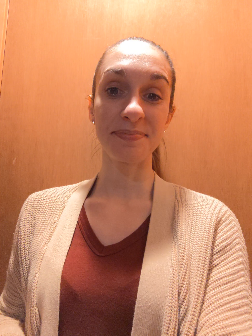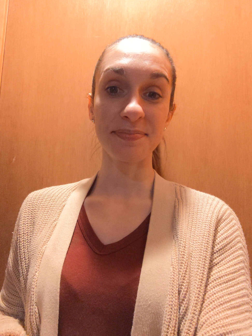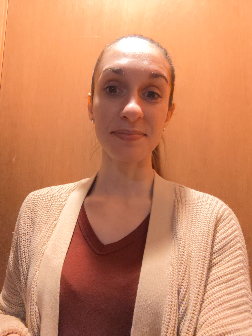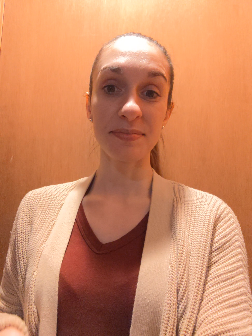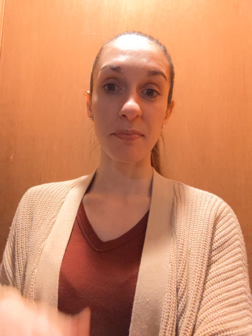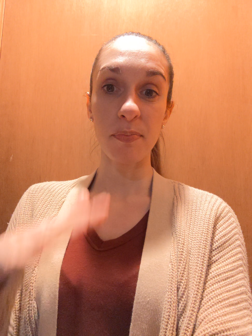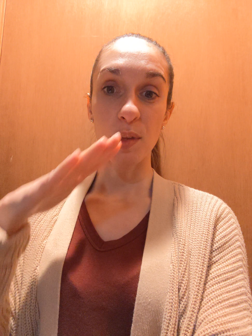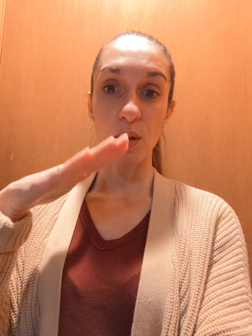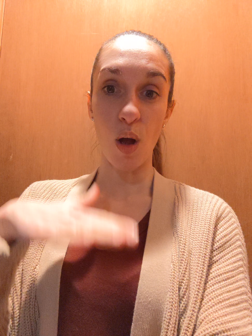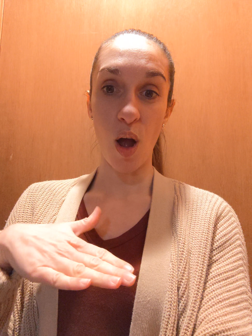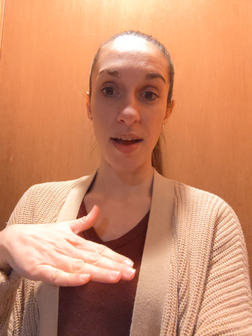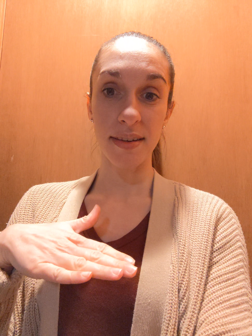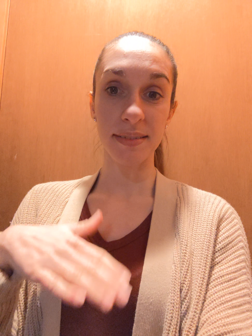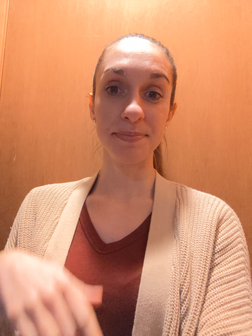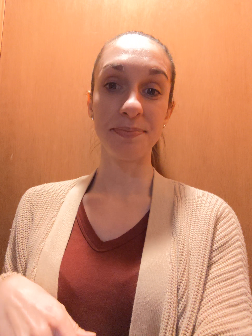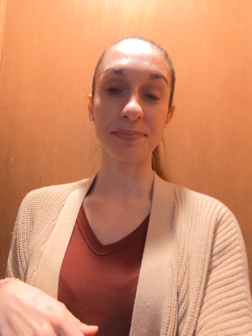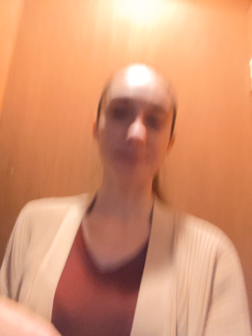on